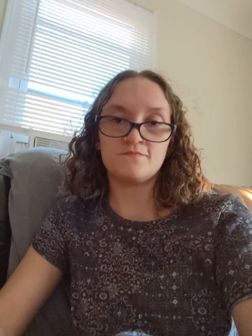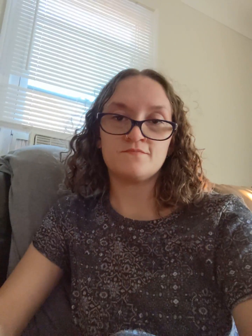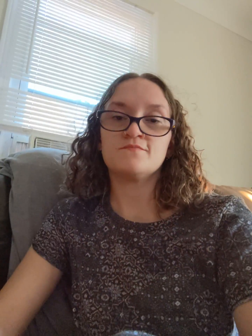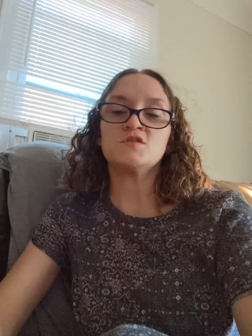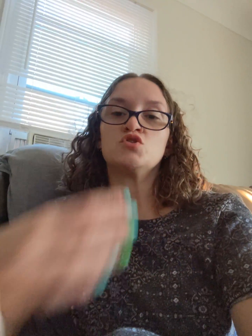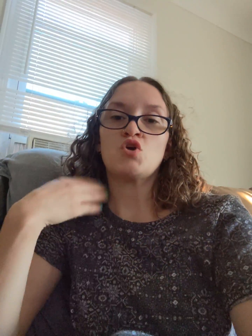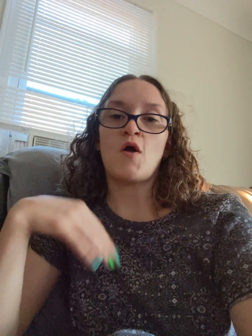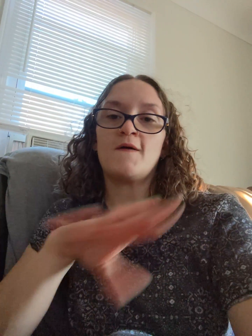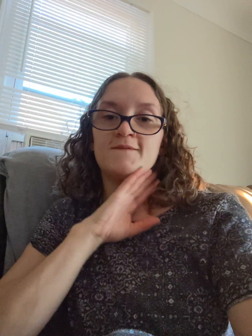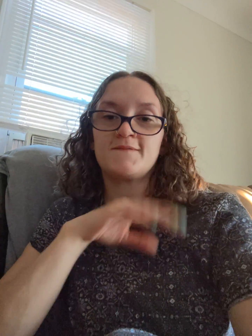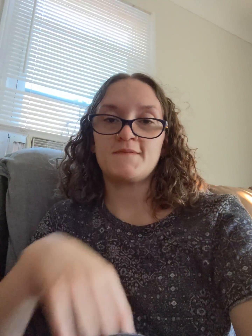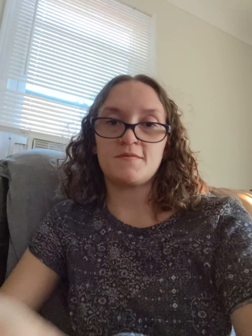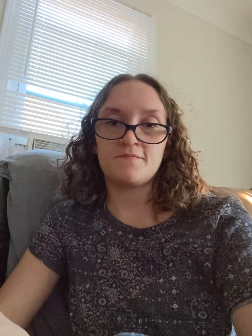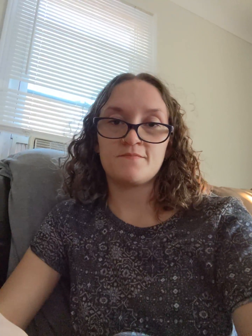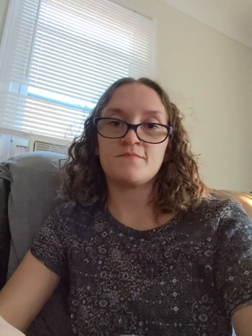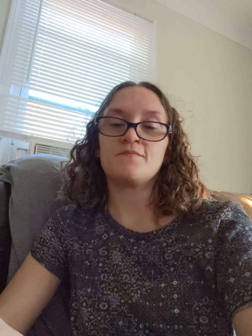scarf